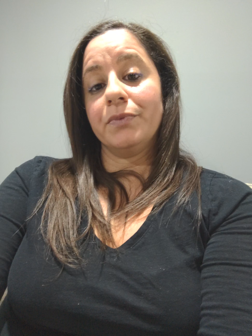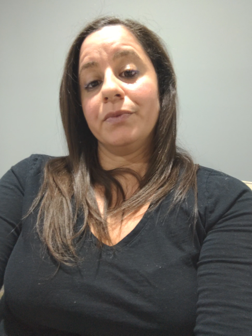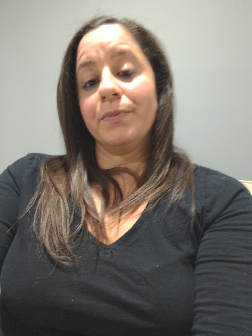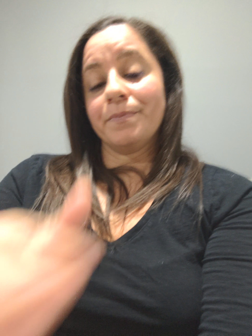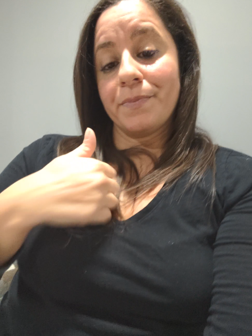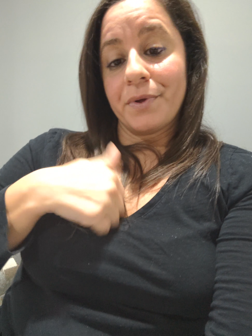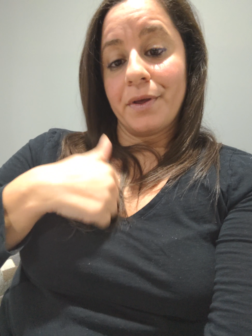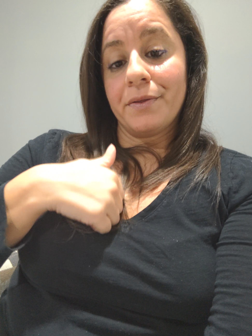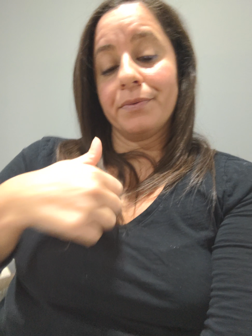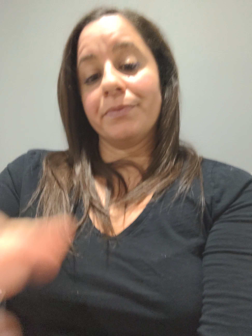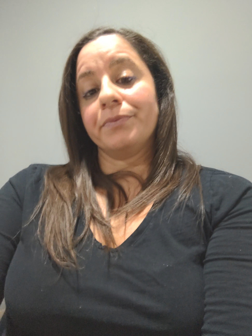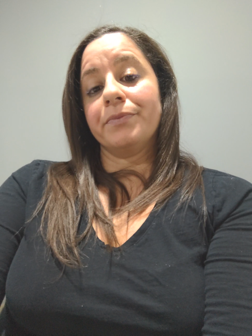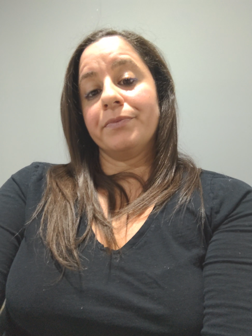bath